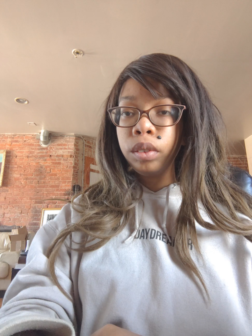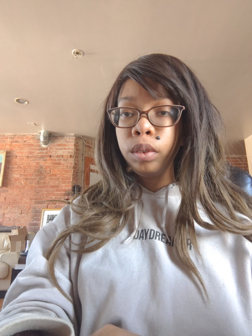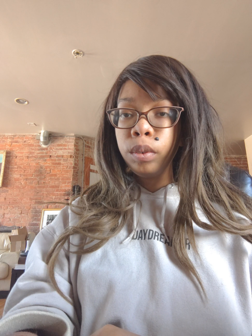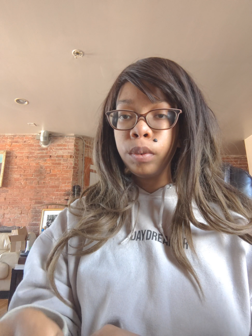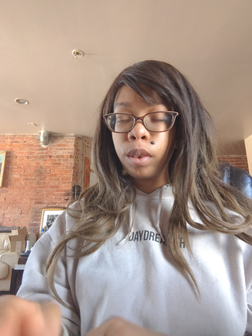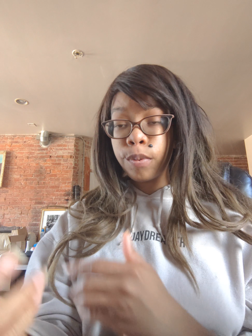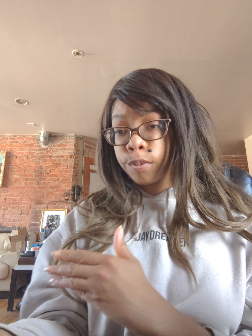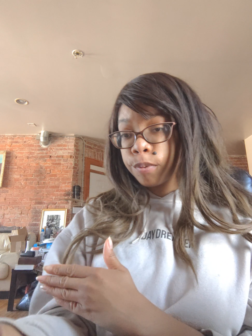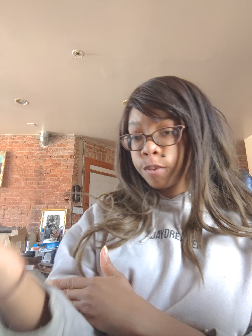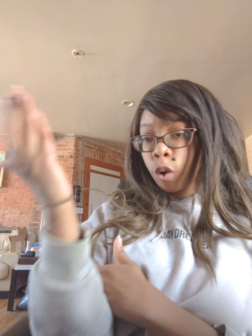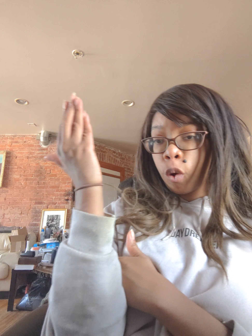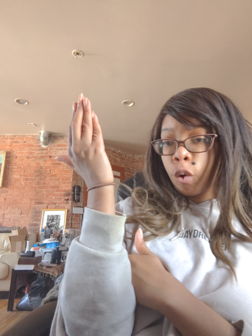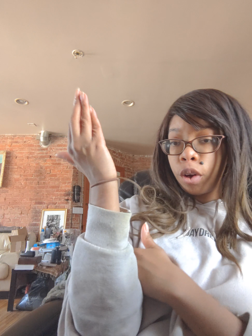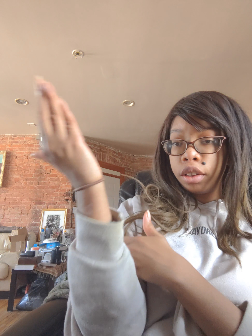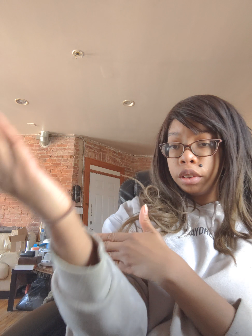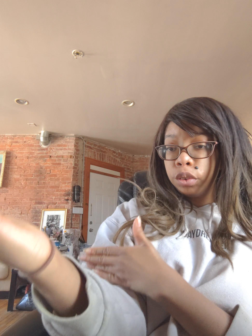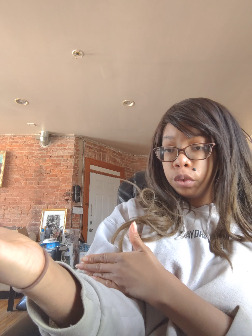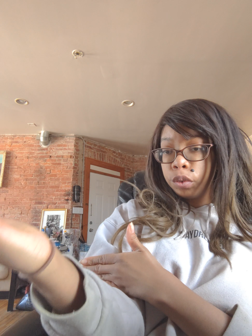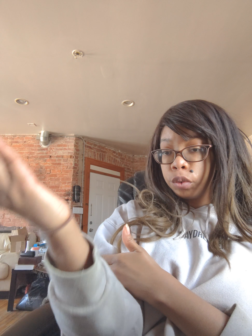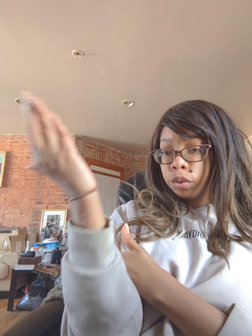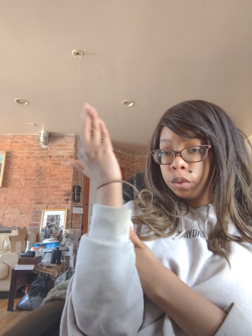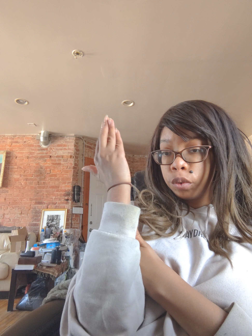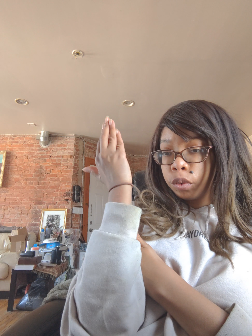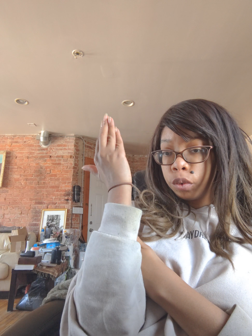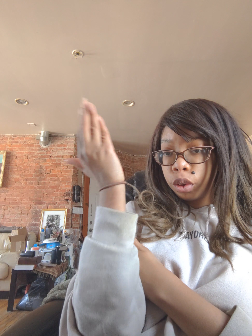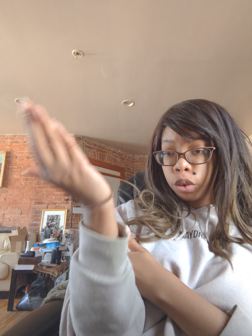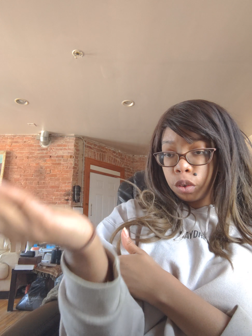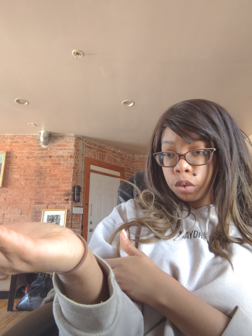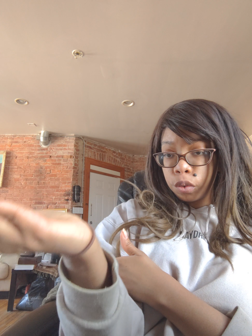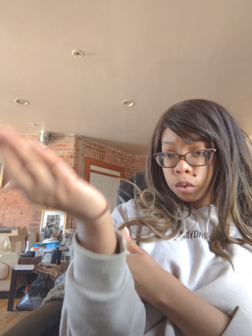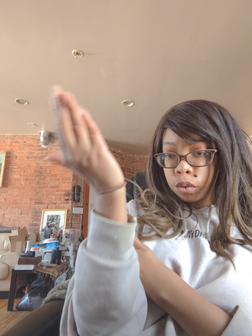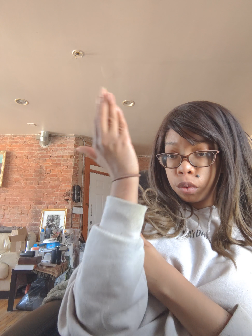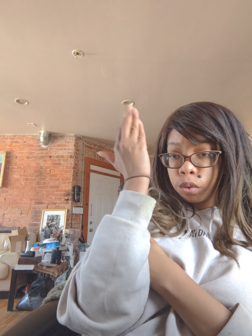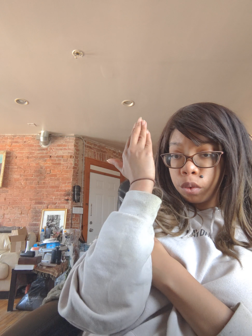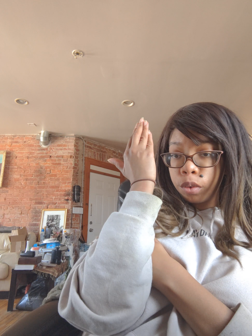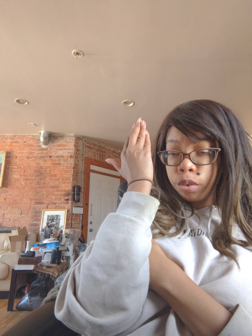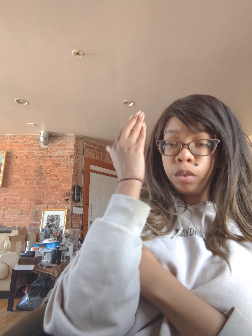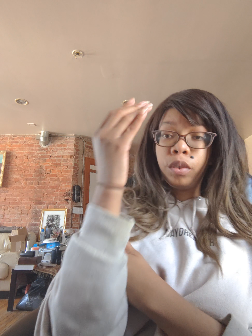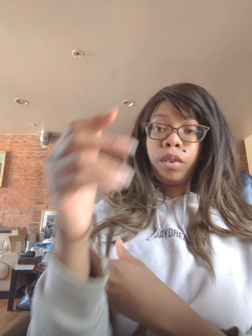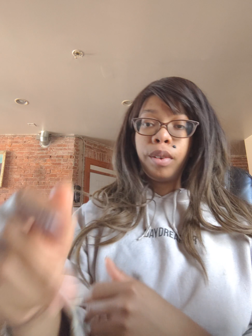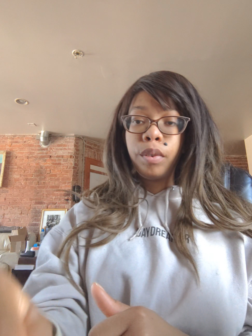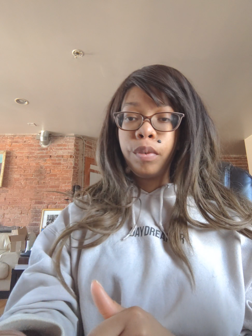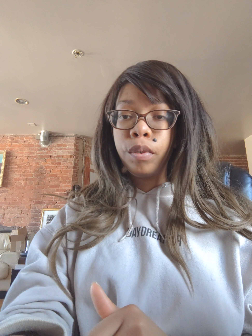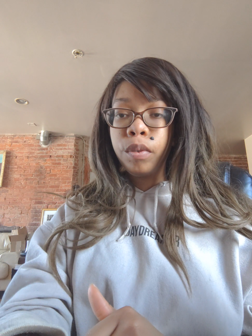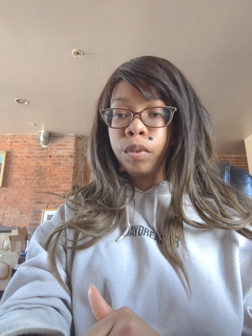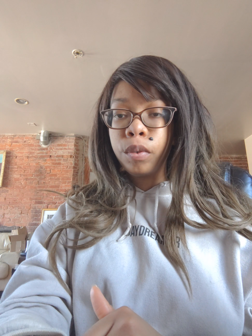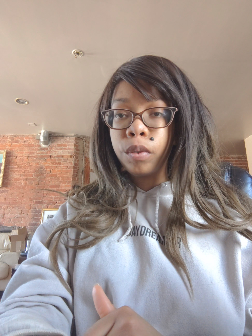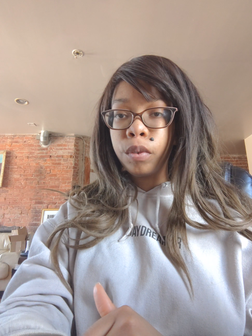morning